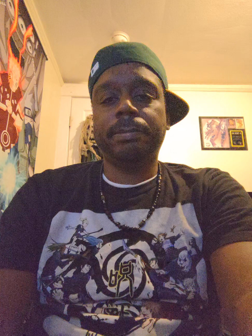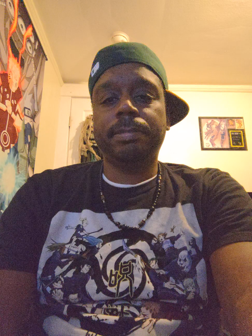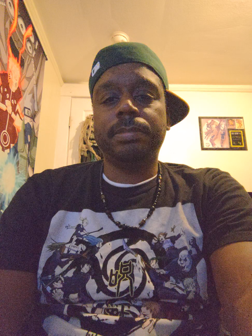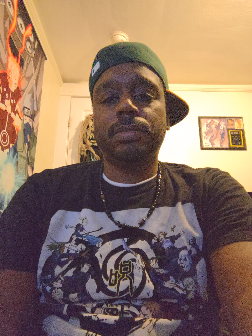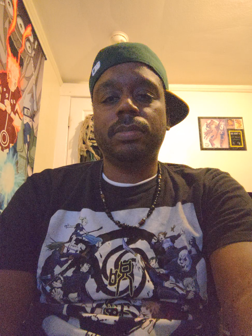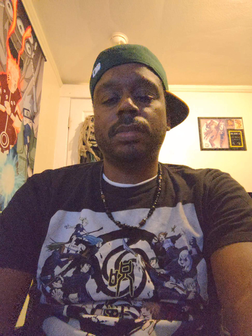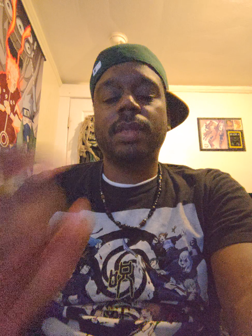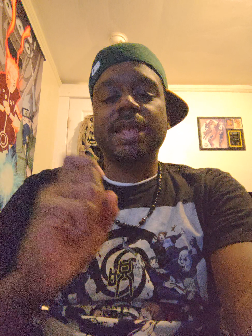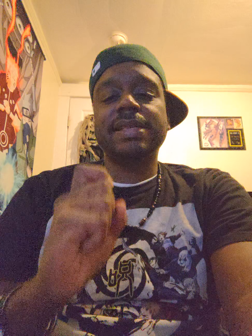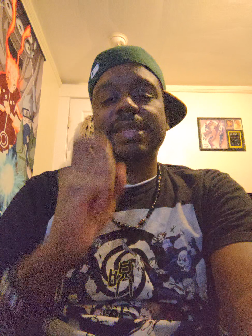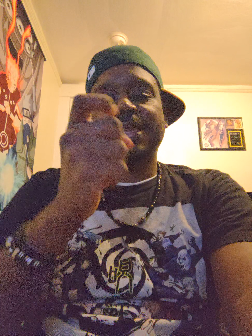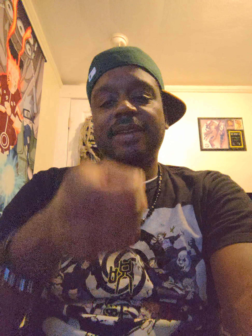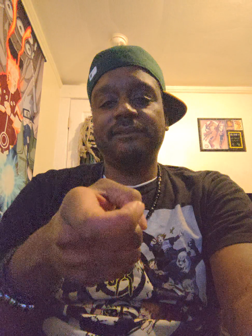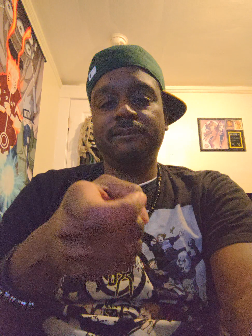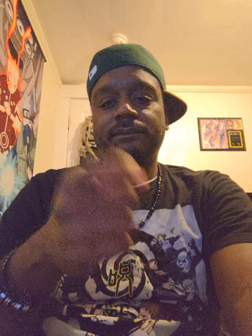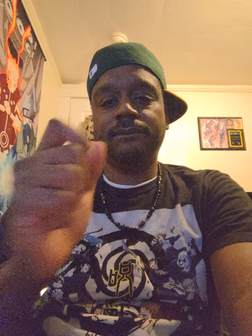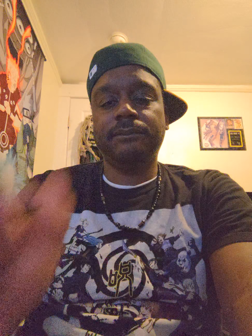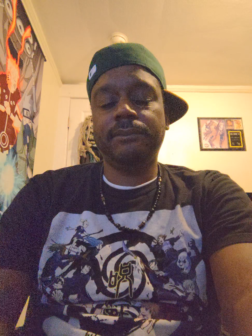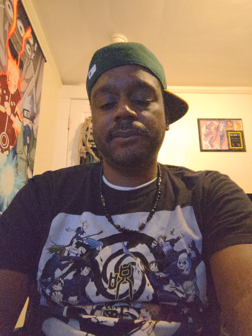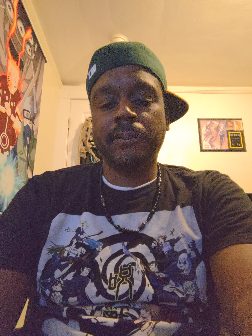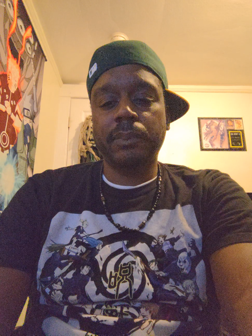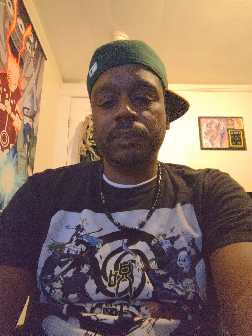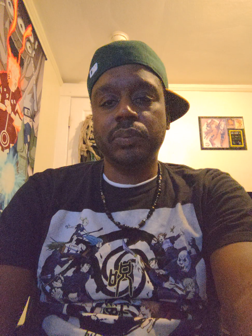gift